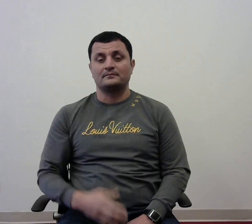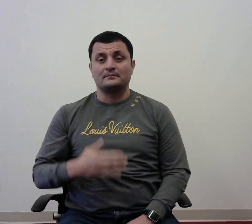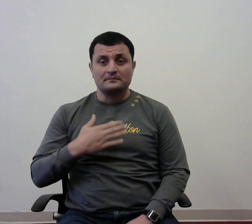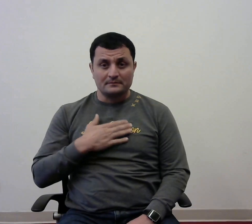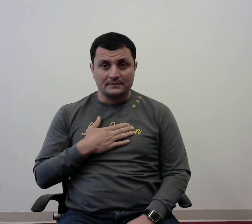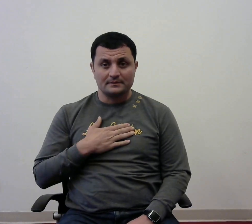mənim